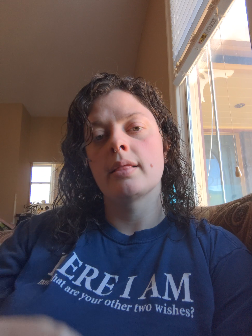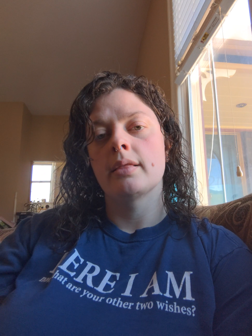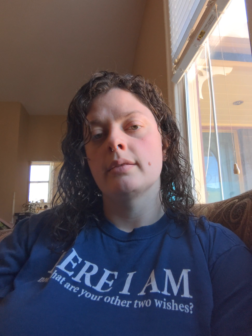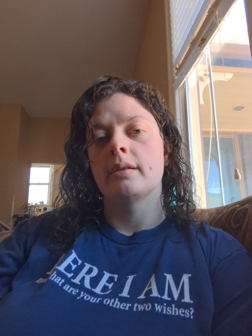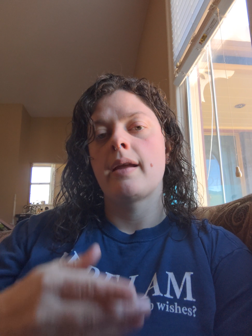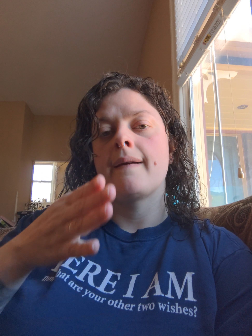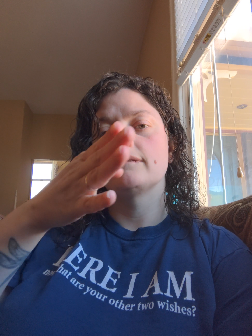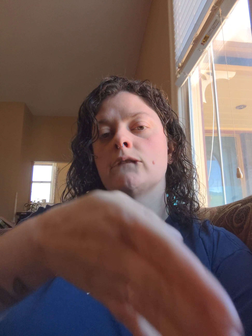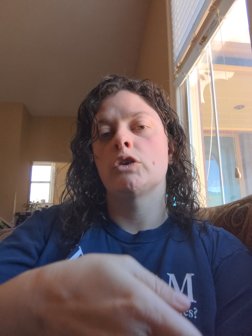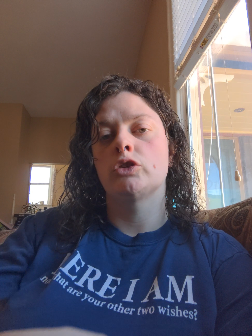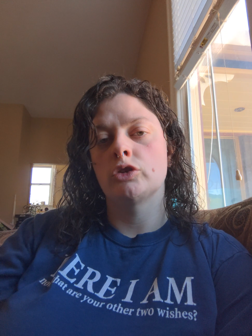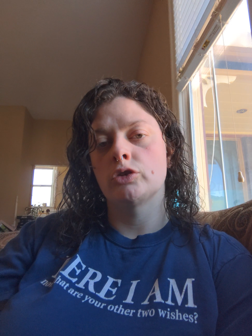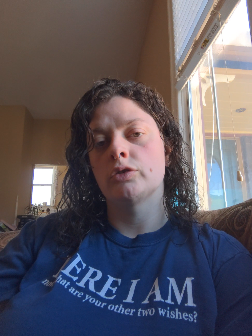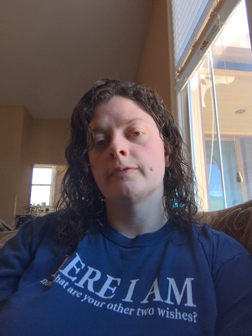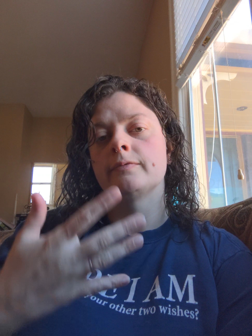after